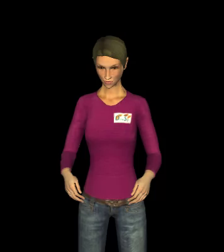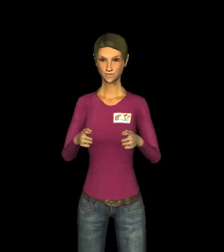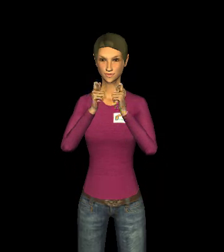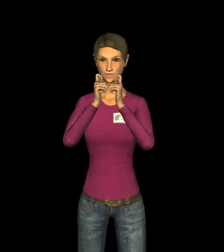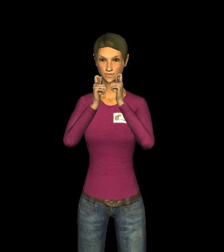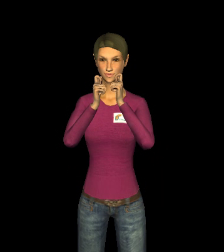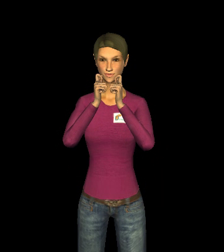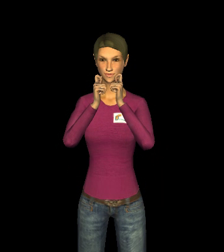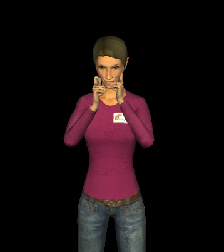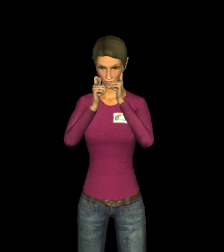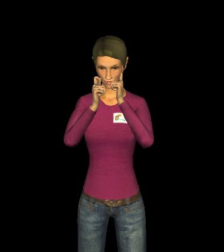يناقش